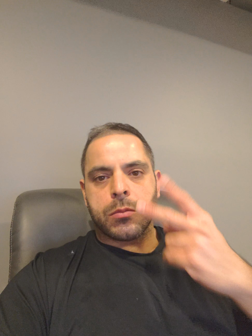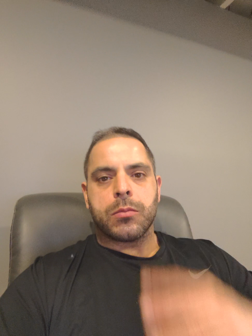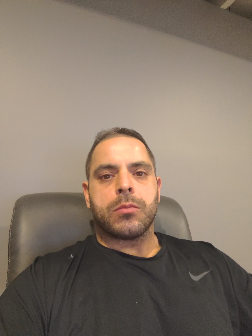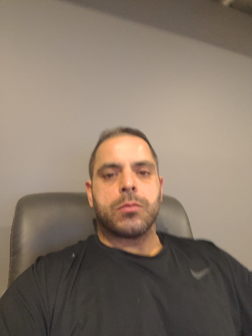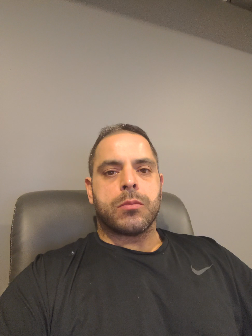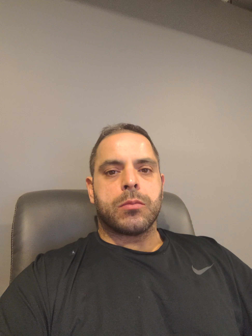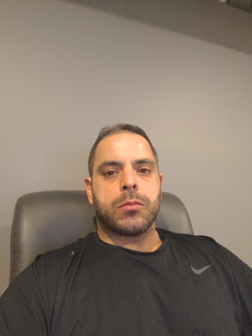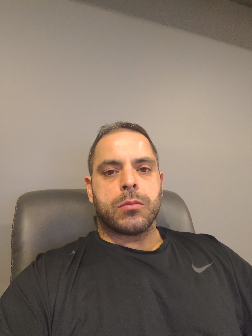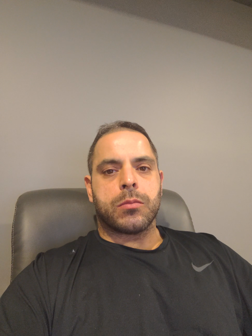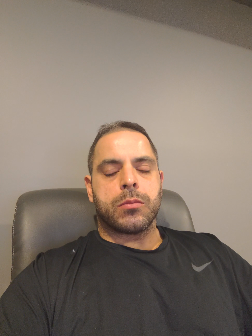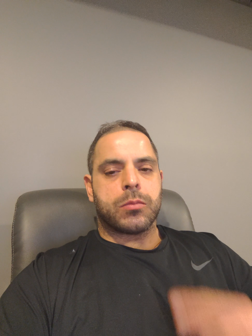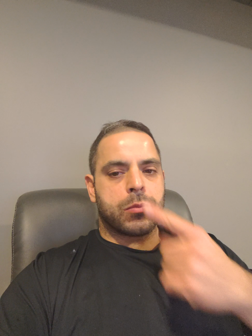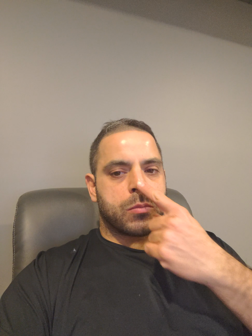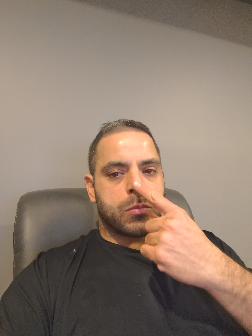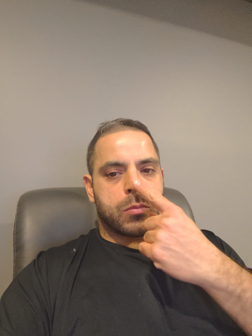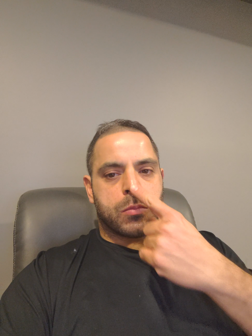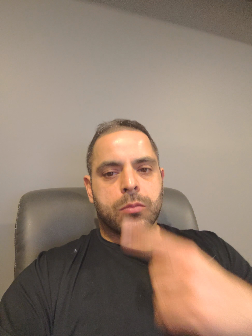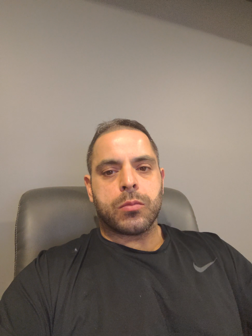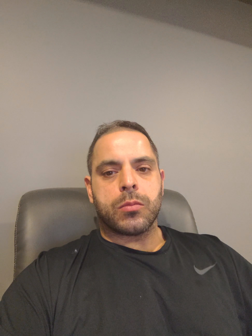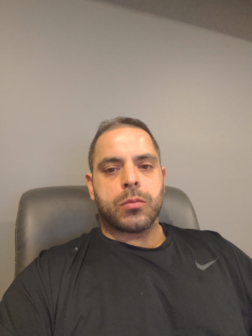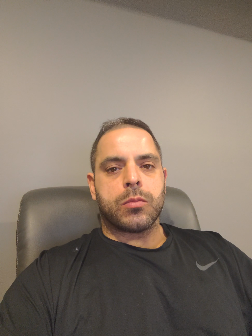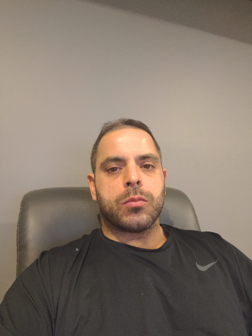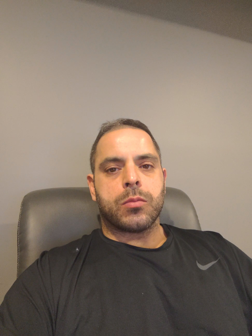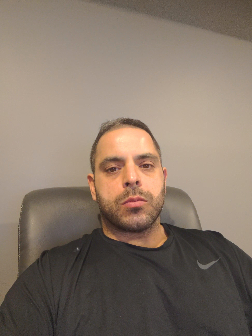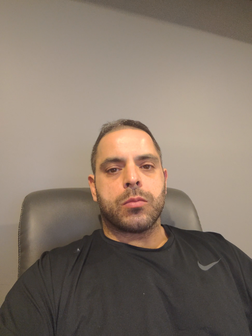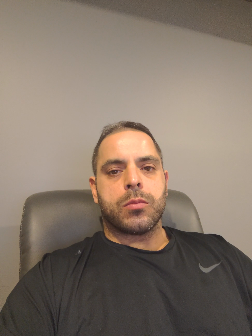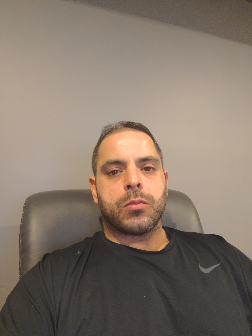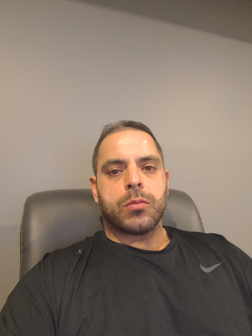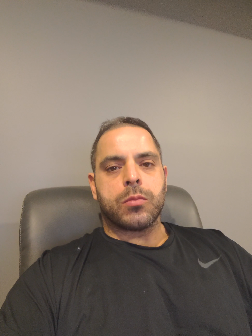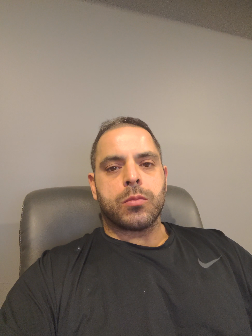nose